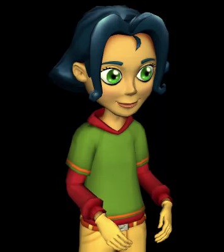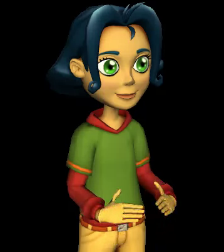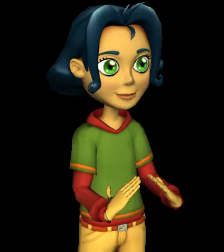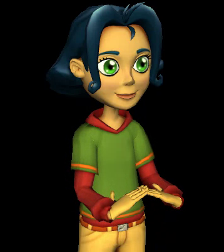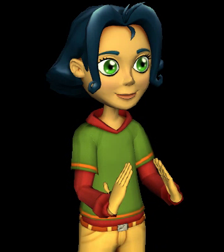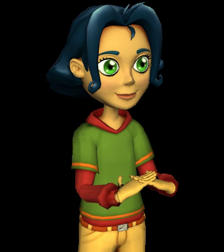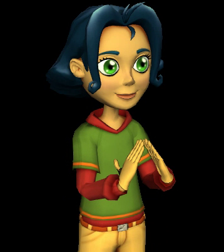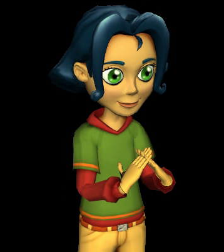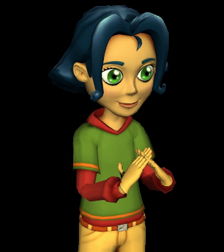جبل